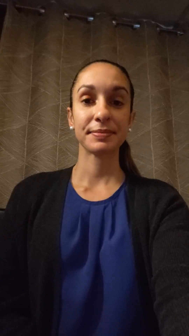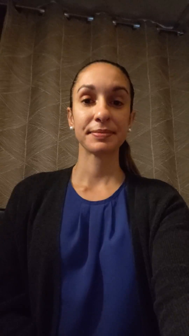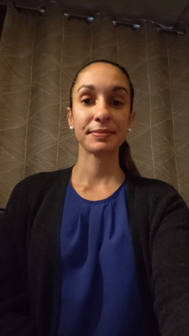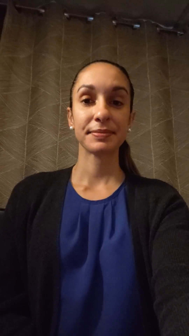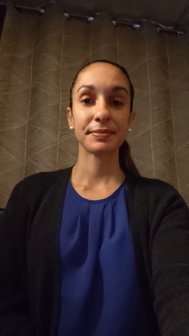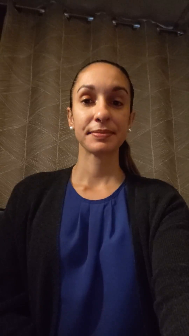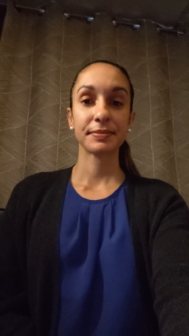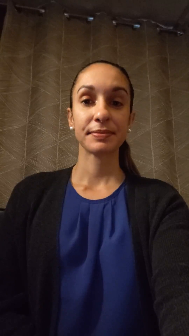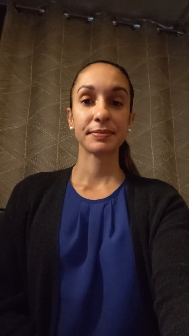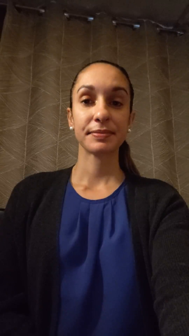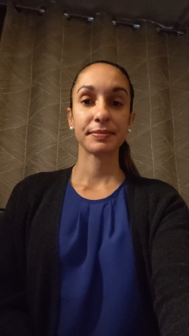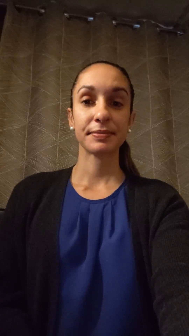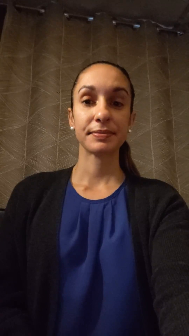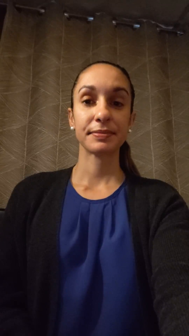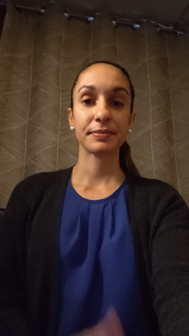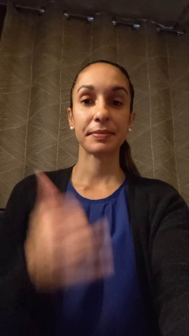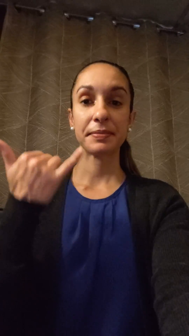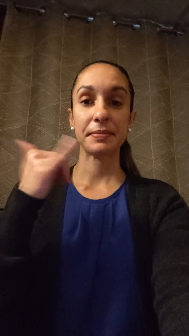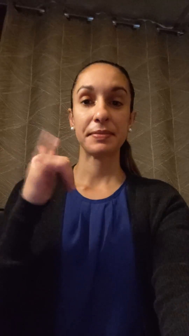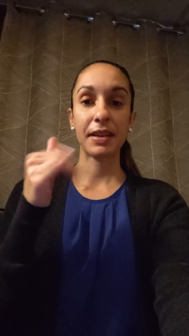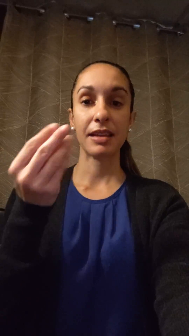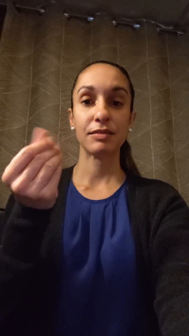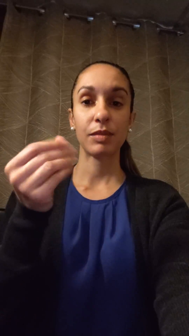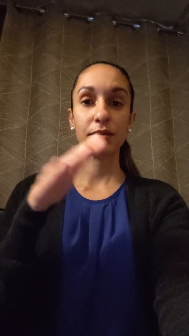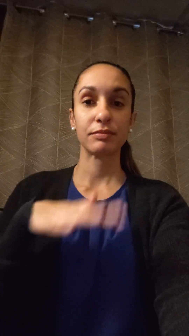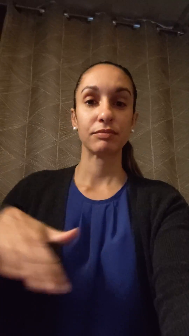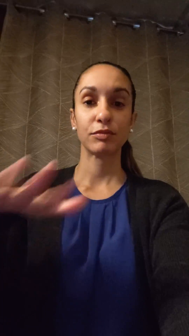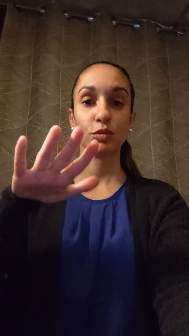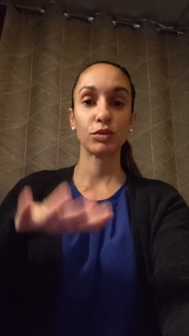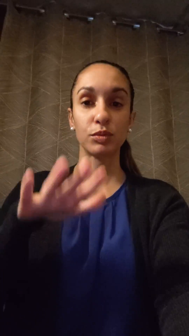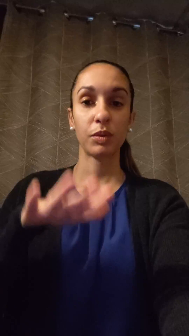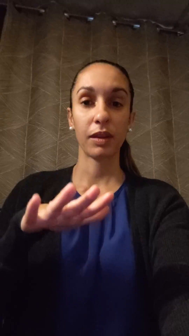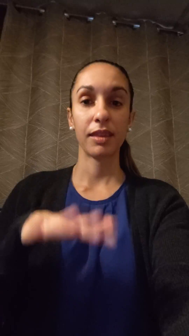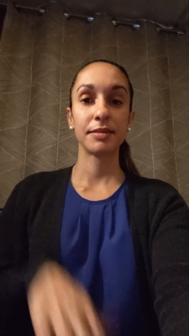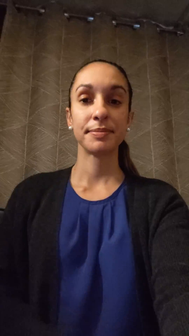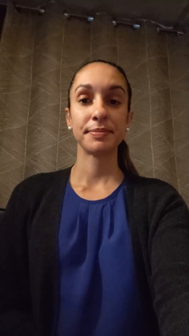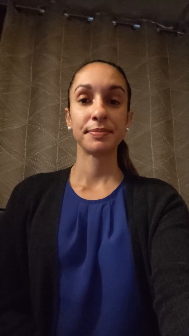playground